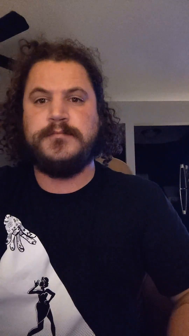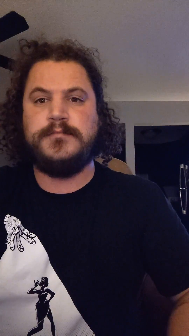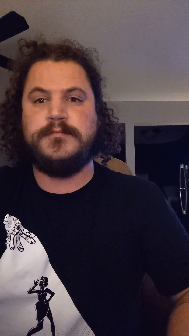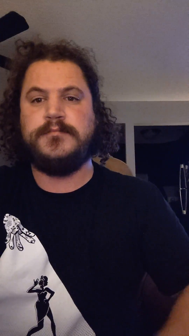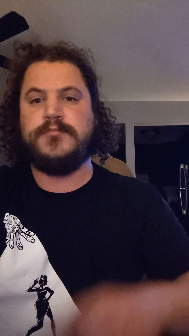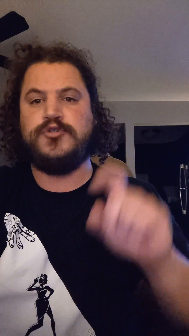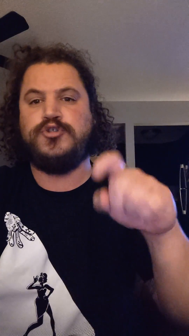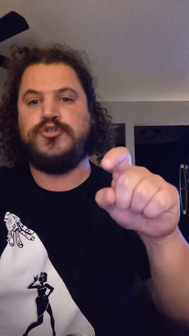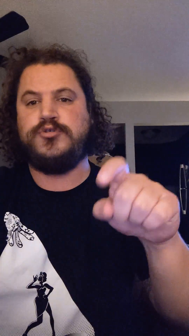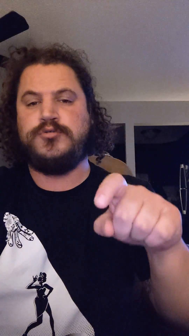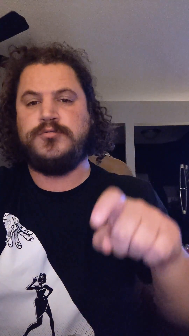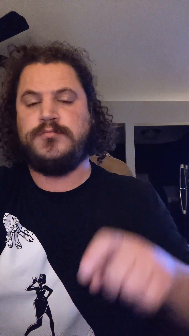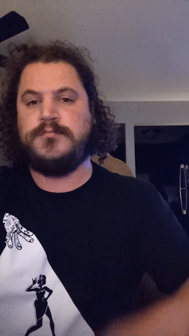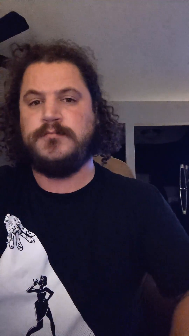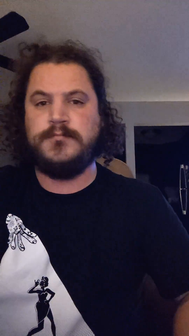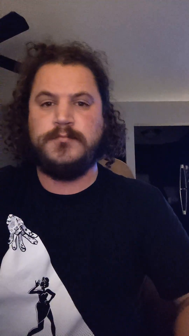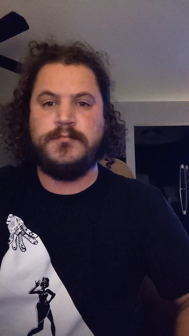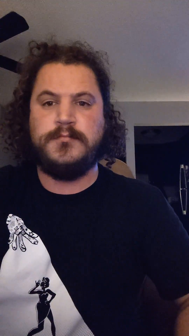should